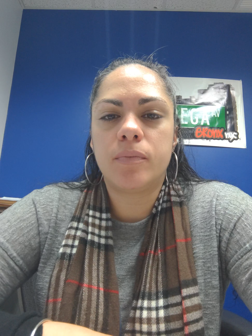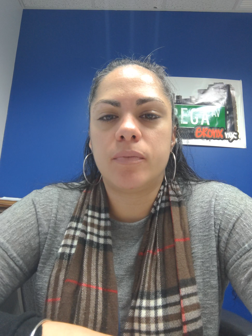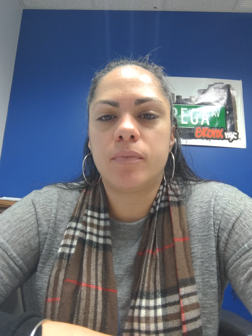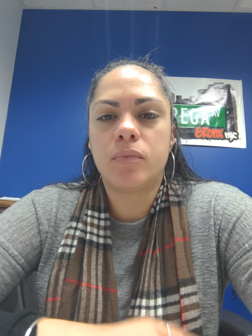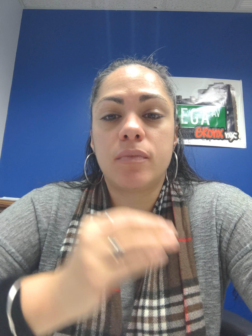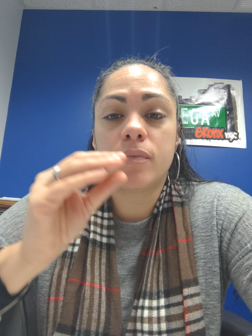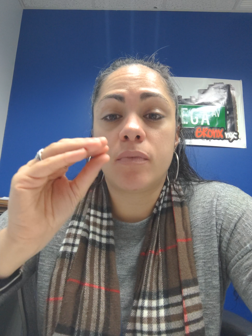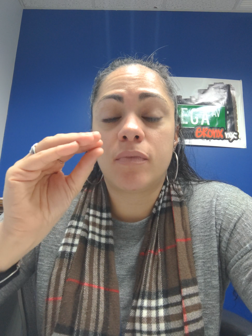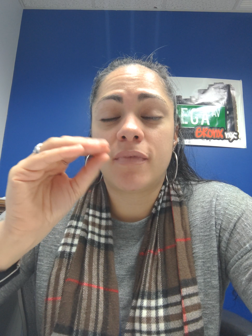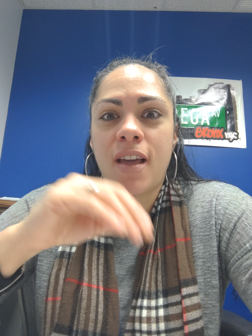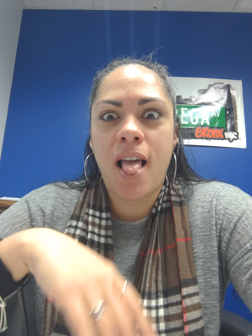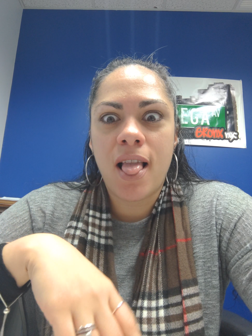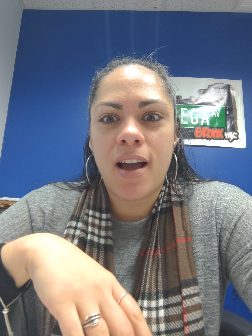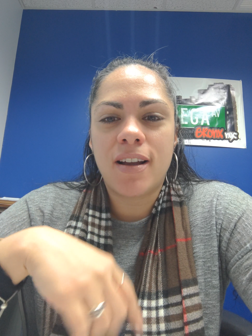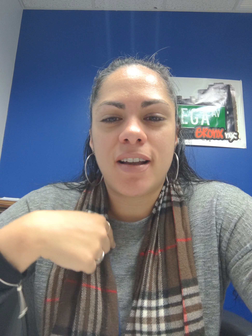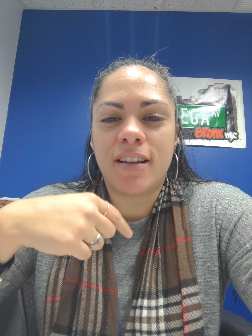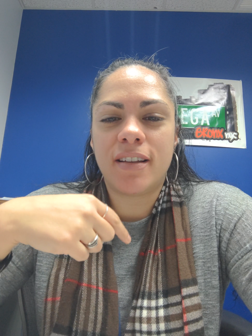on